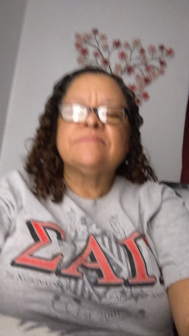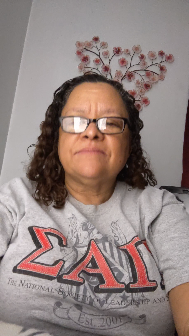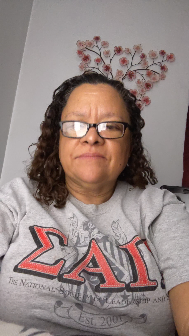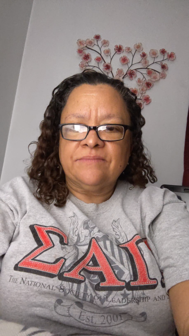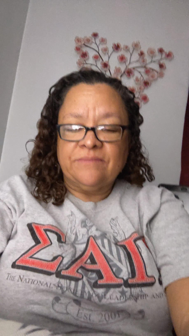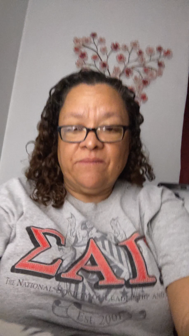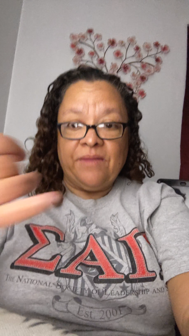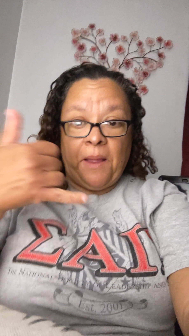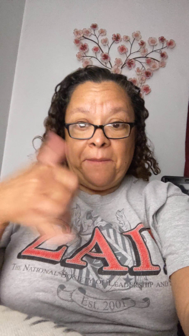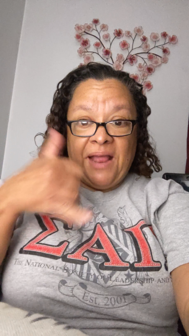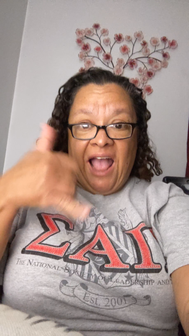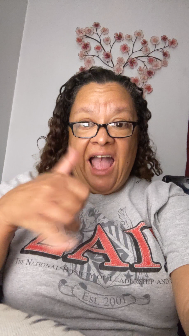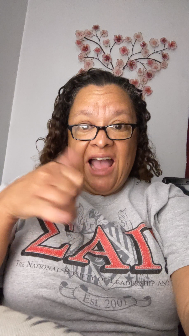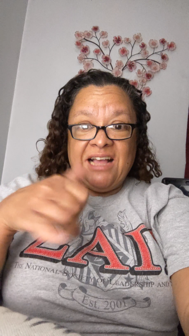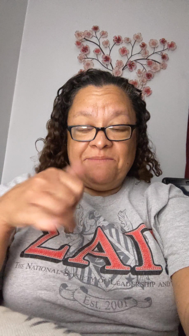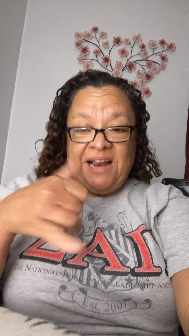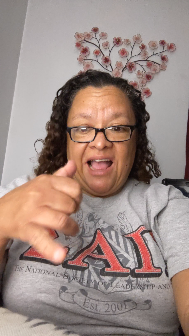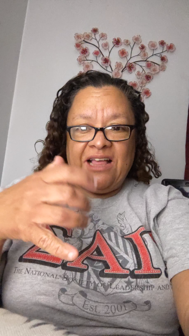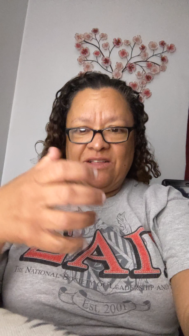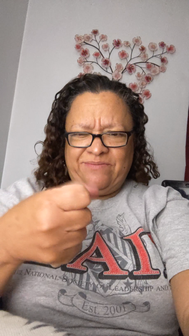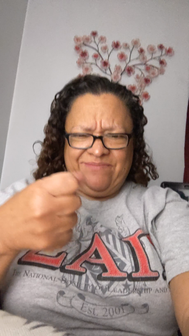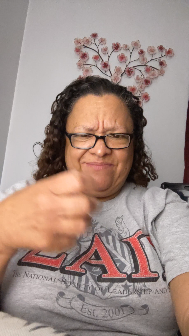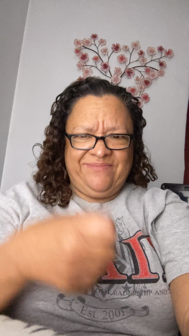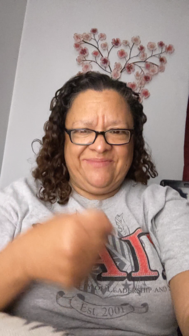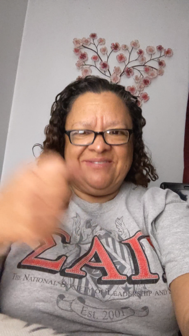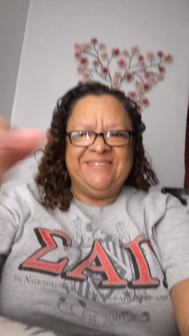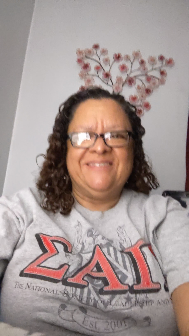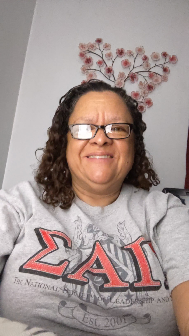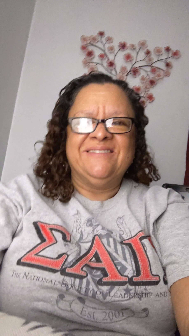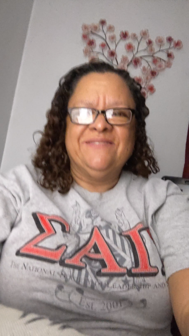play dough